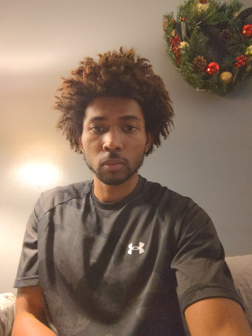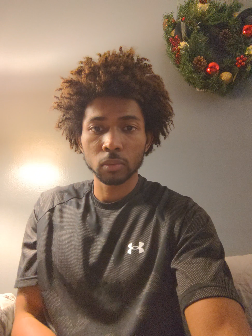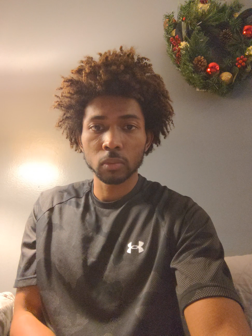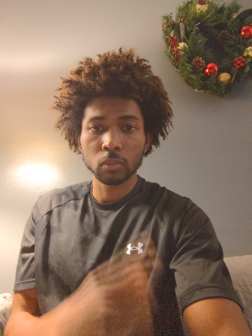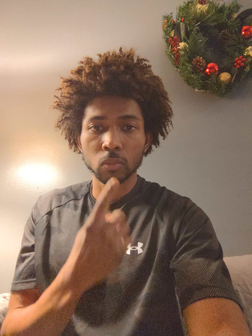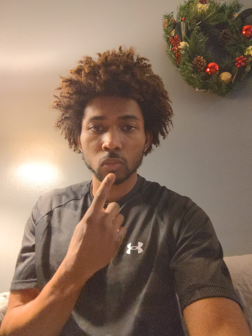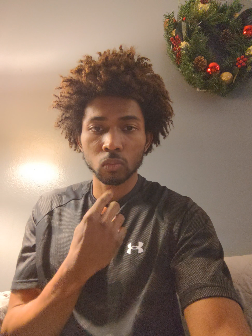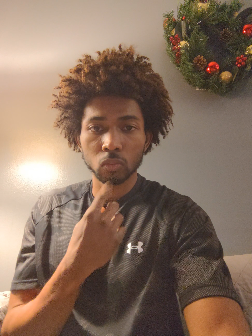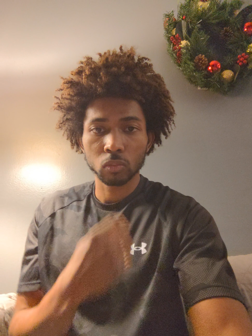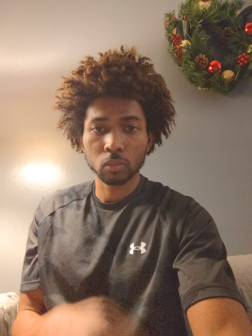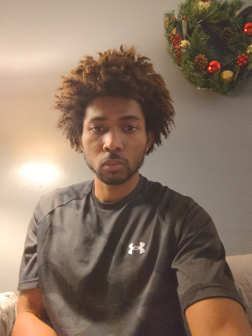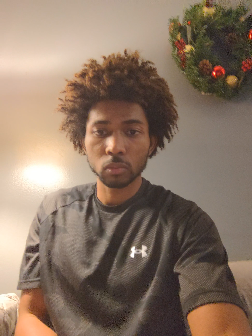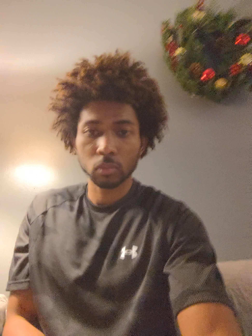red